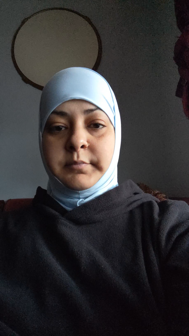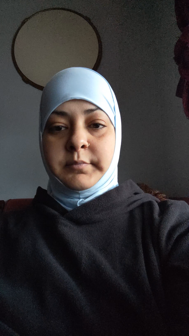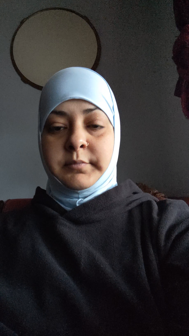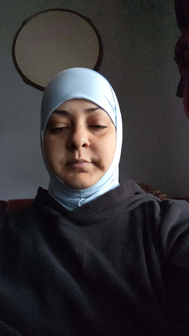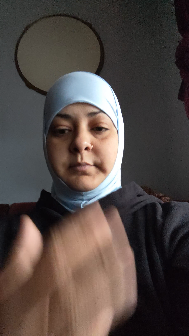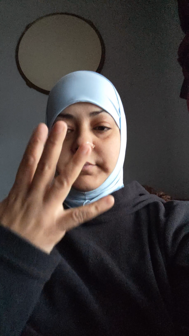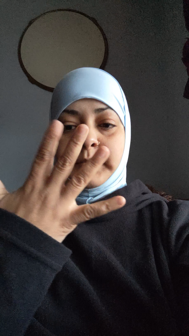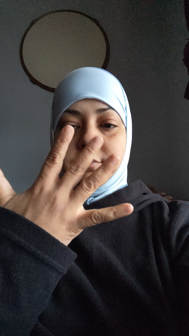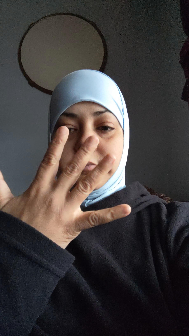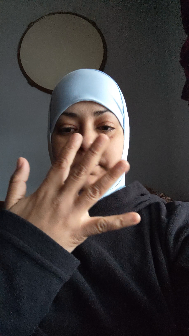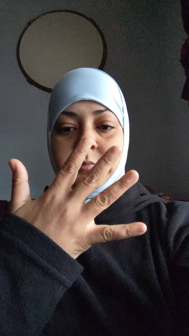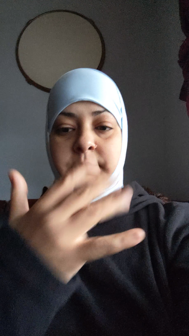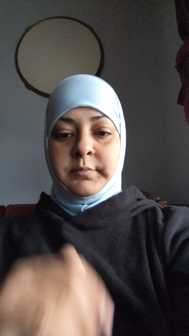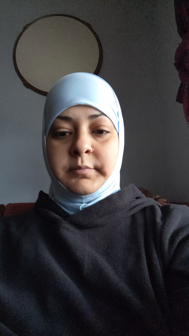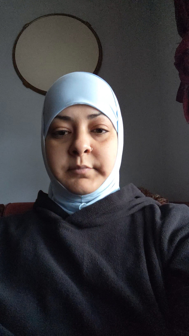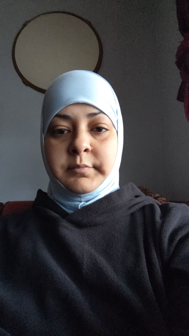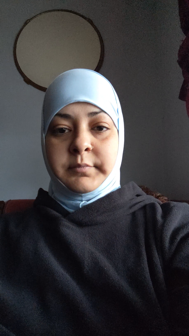hand